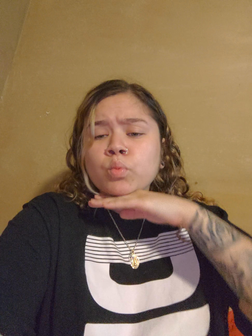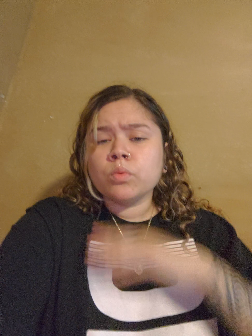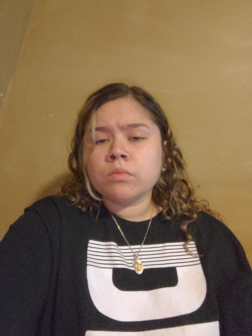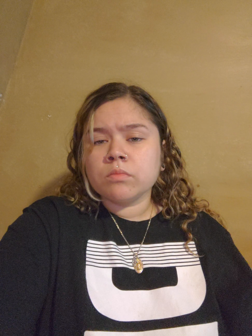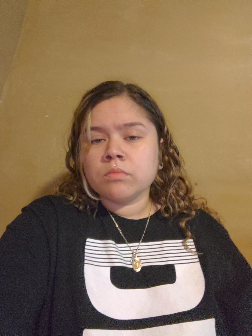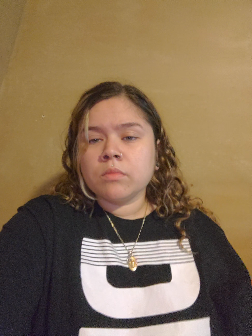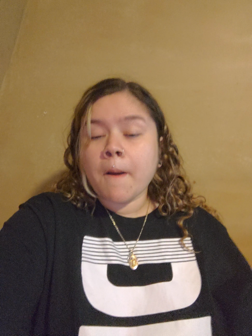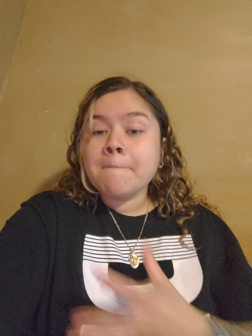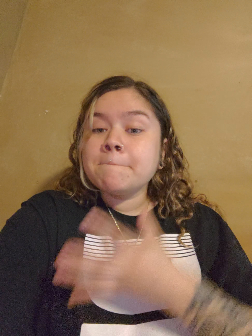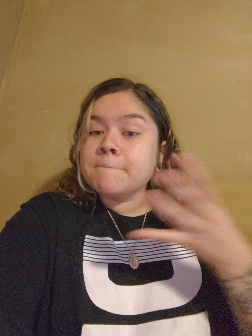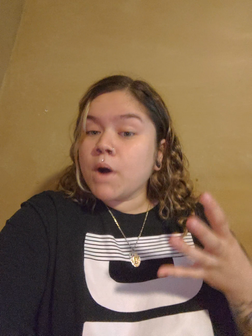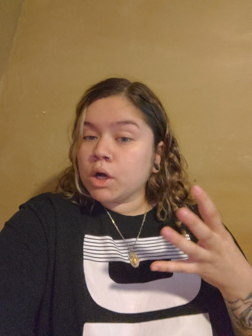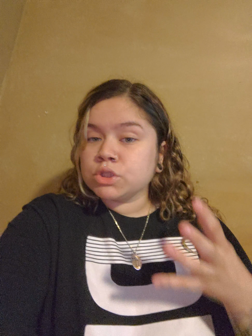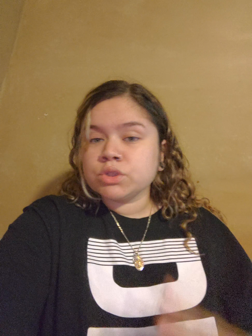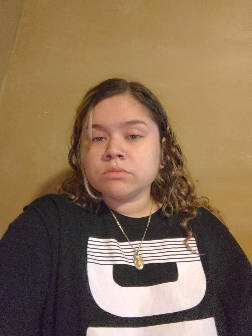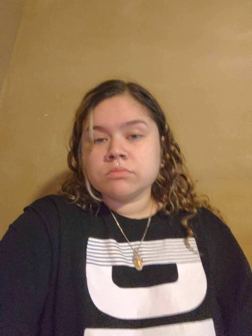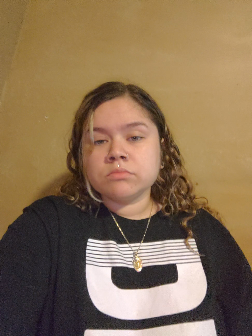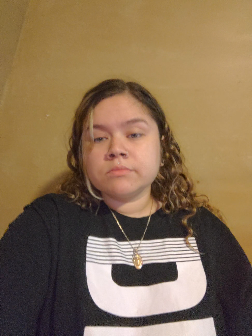much